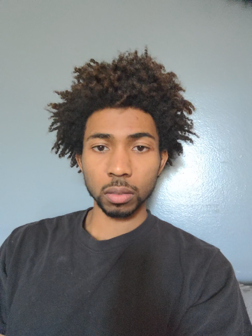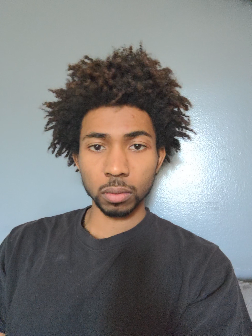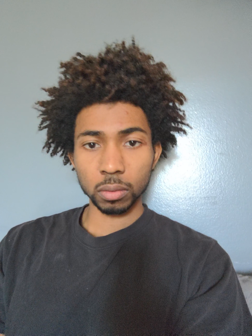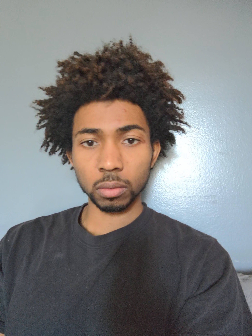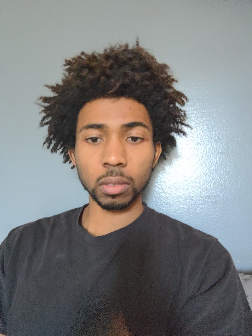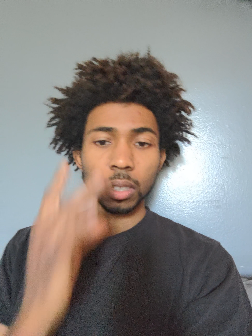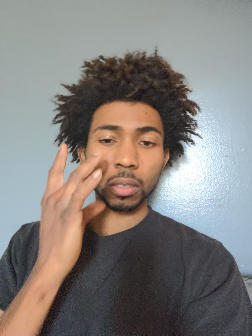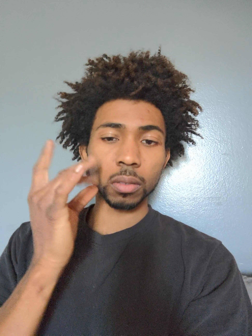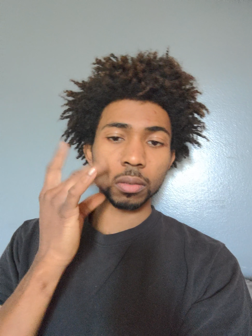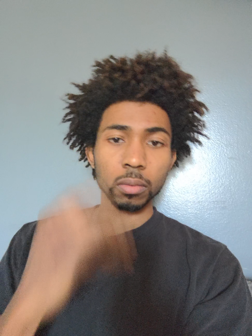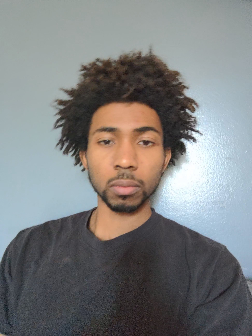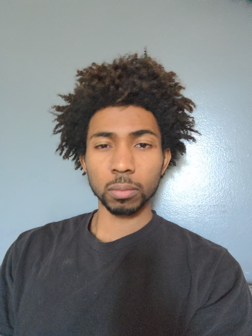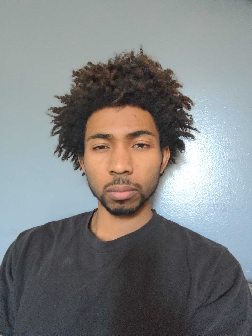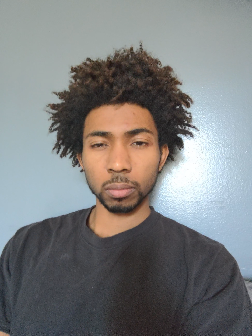cat